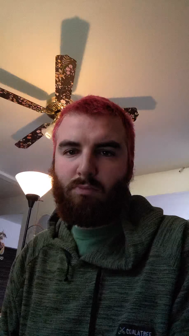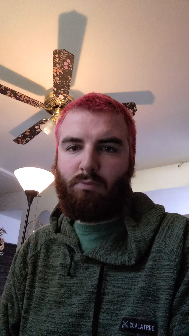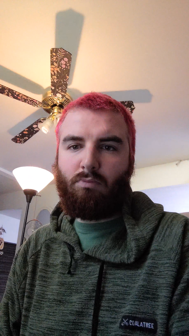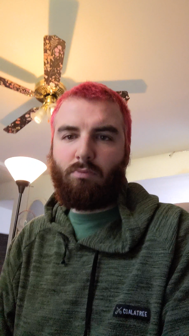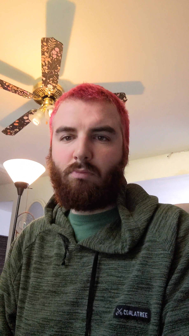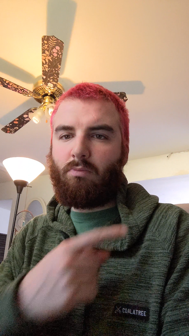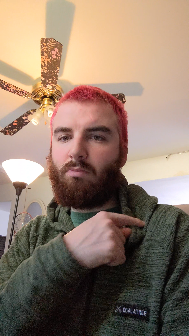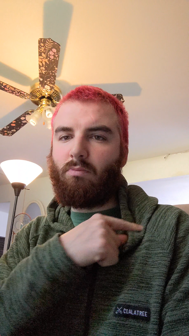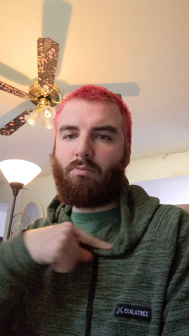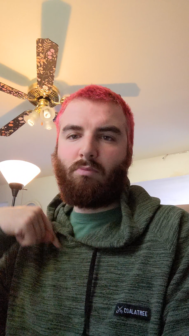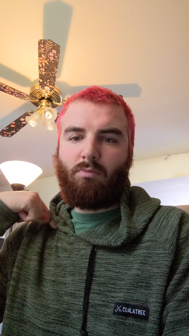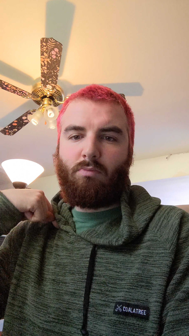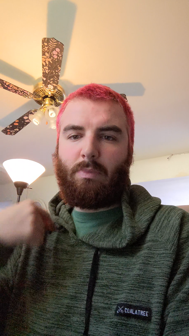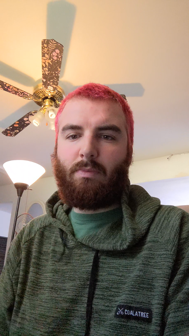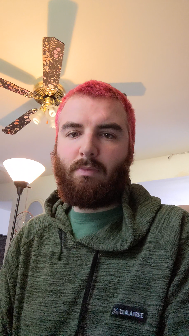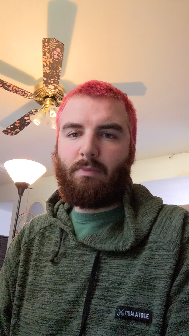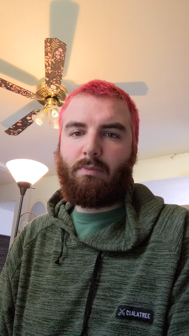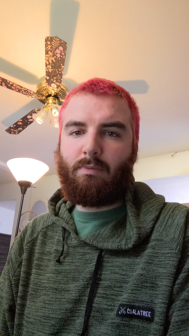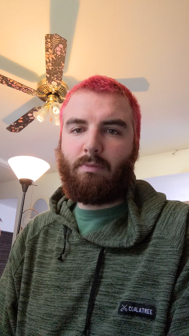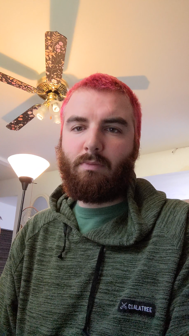necklace